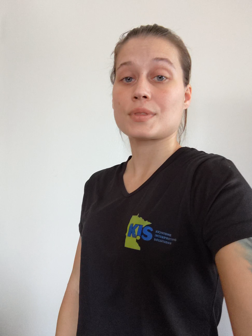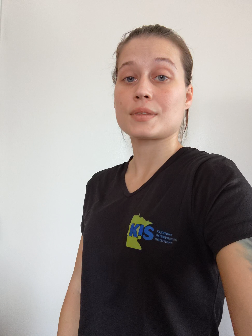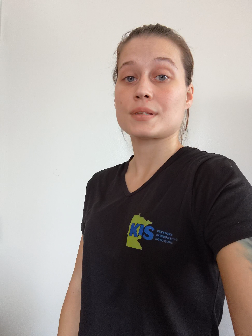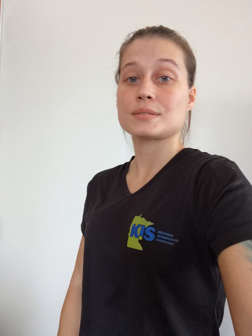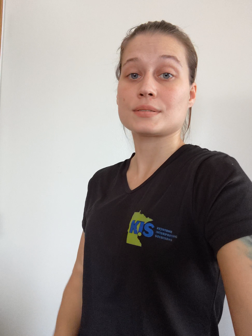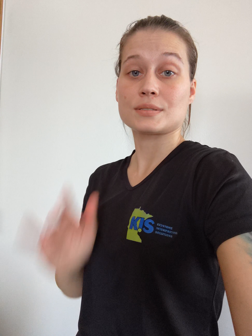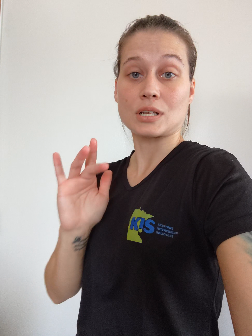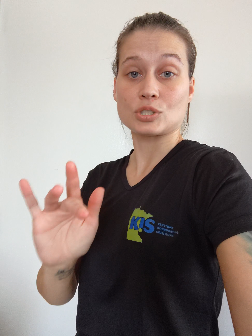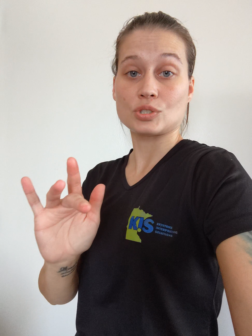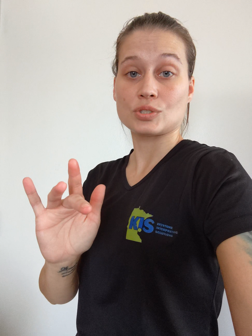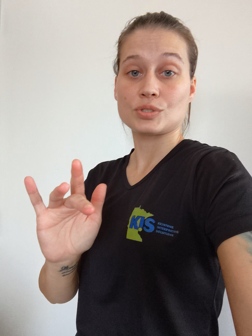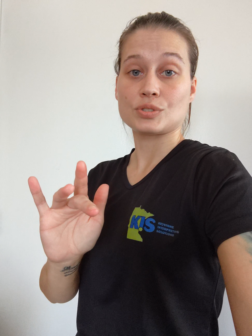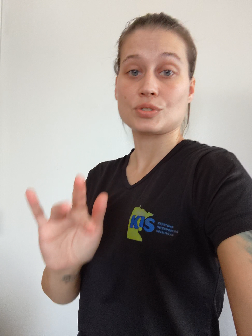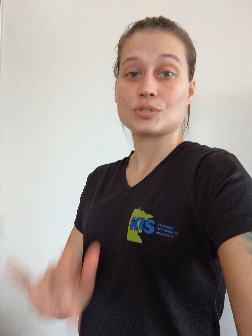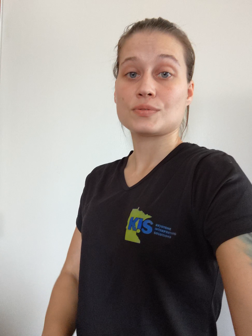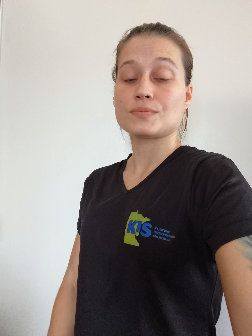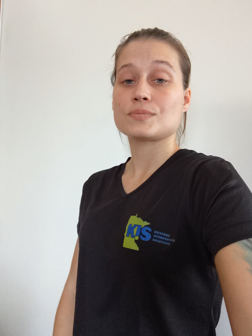touch